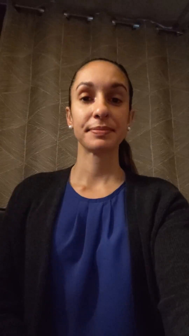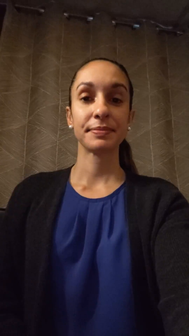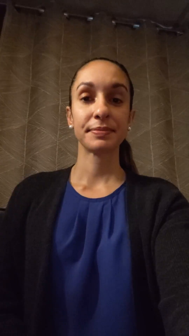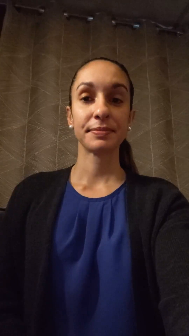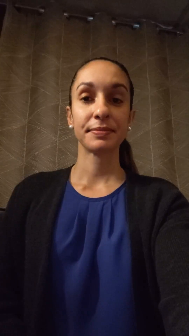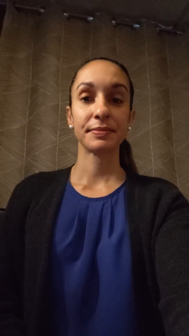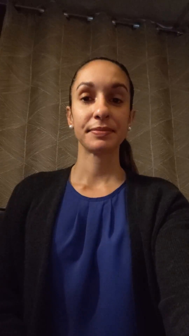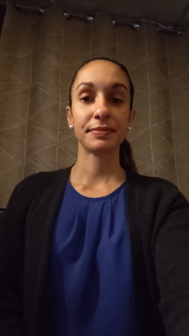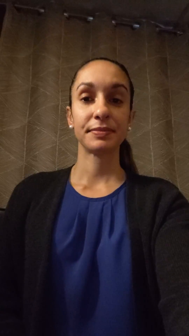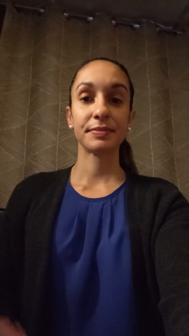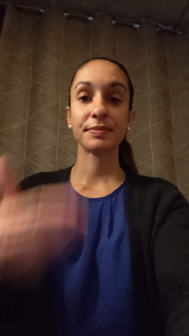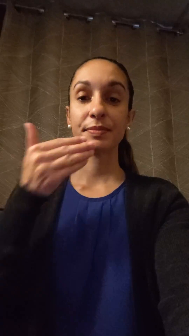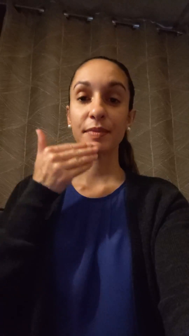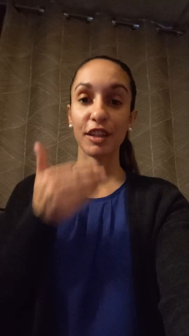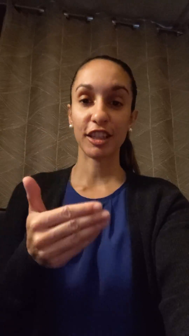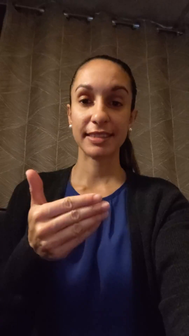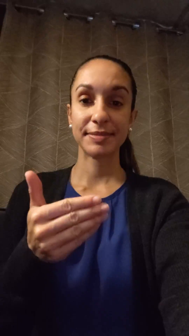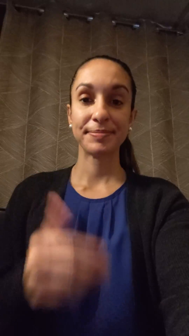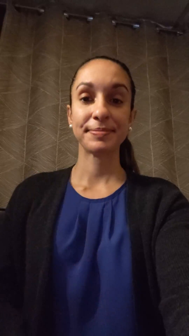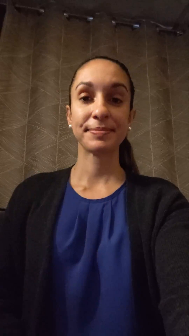good